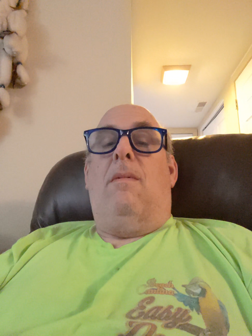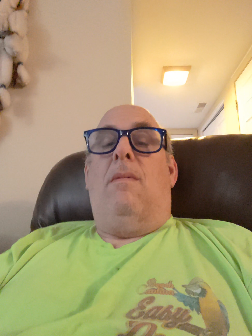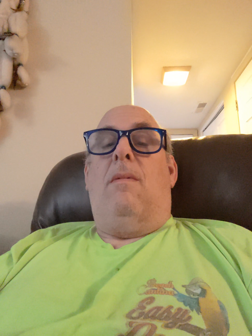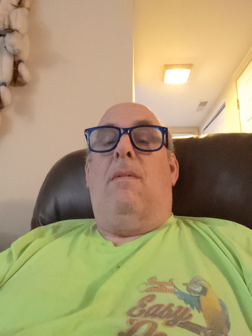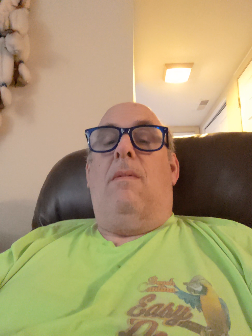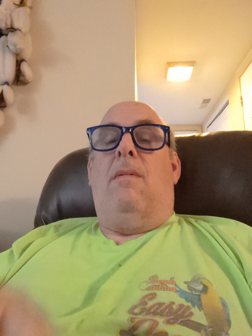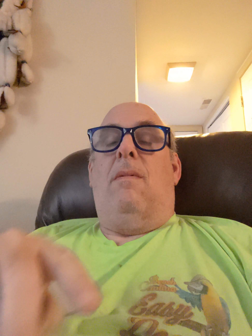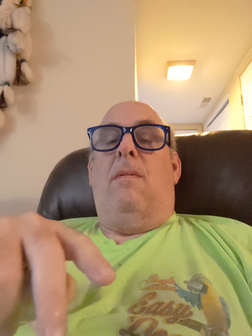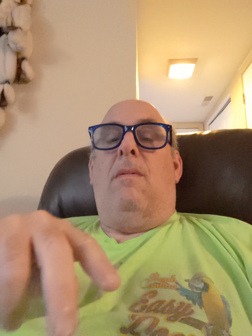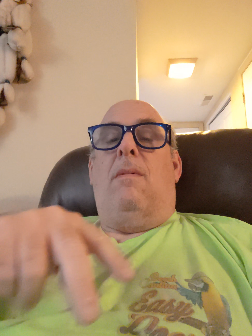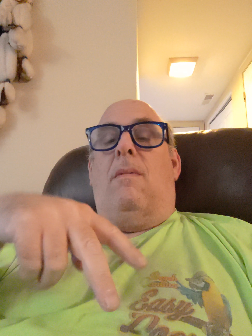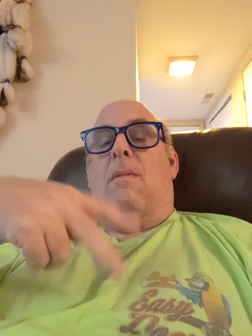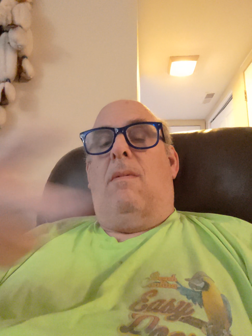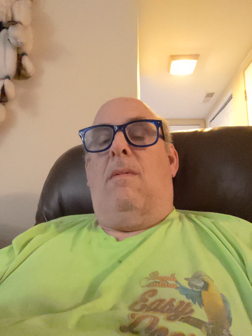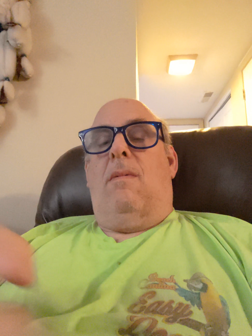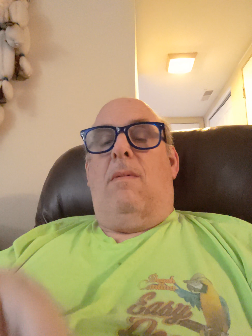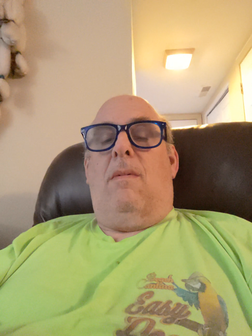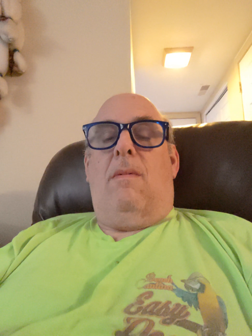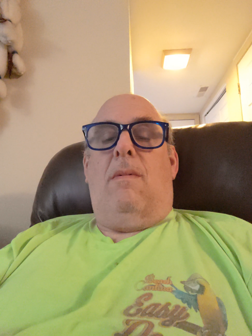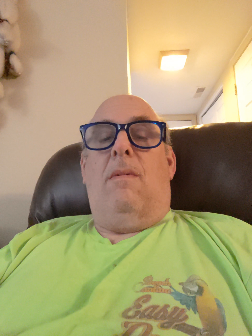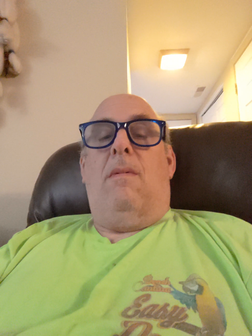fall